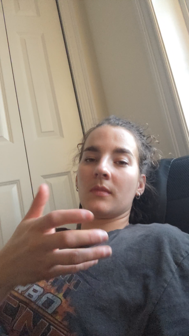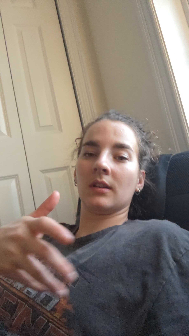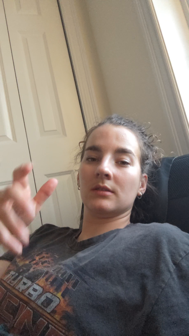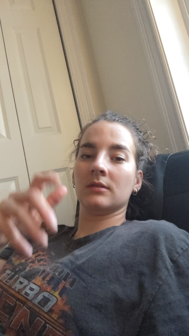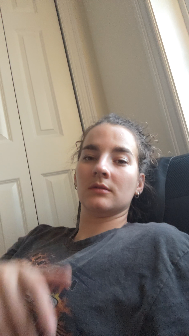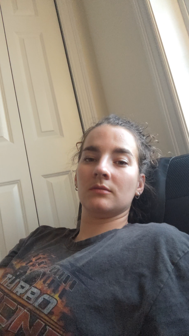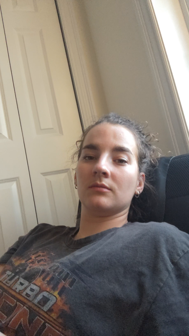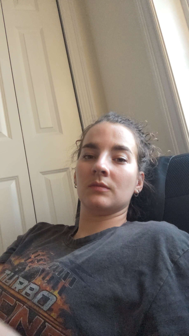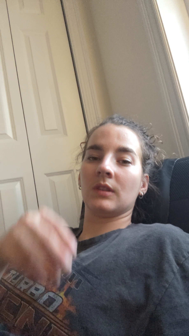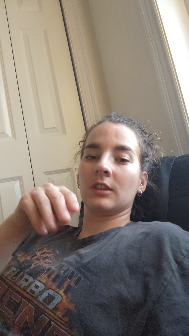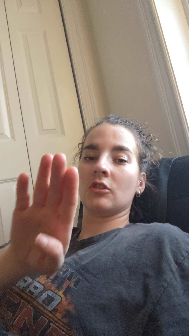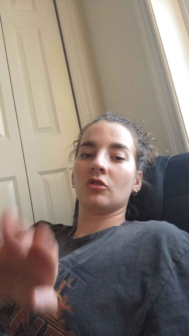enter